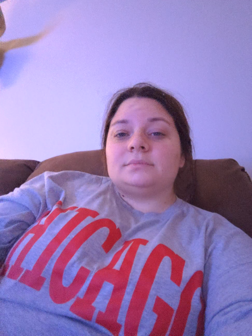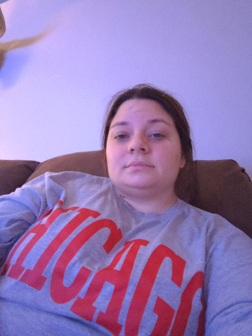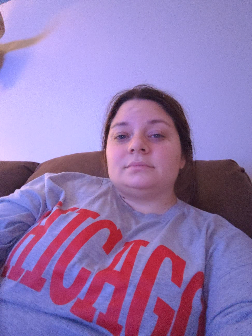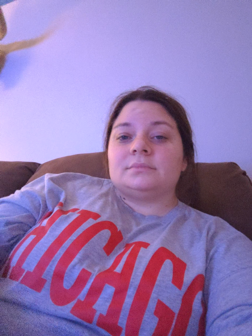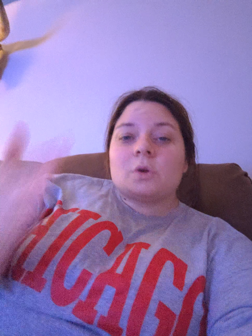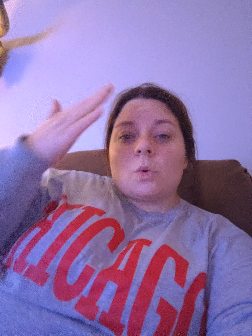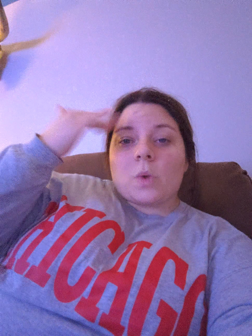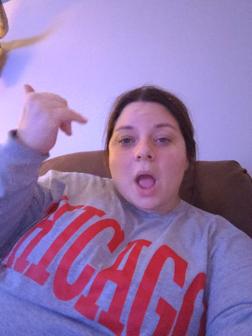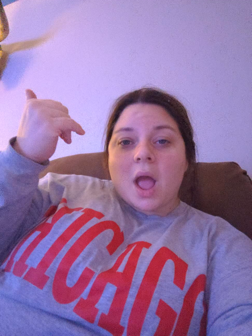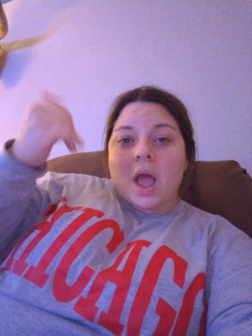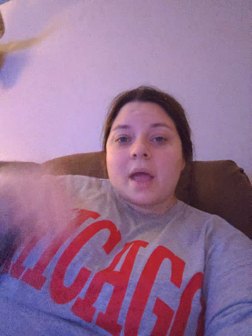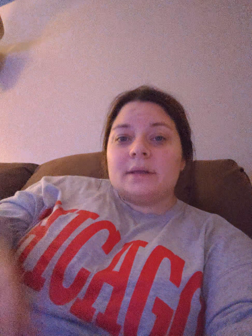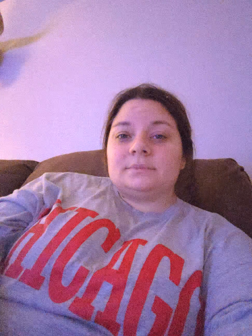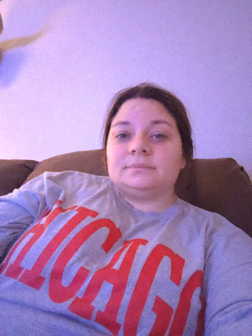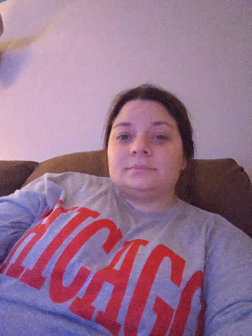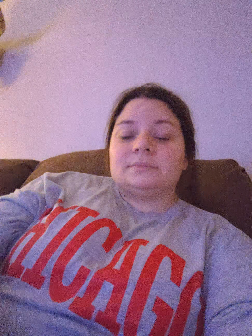why